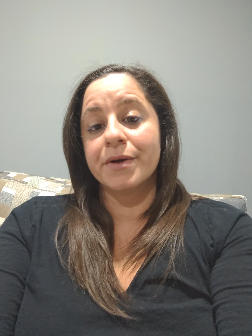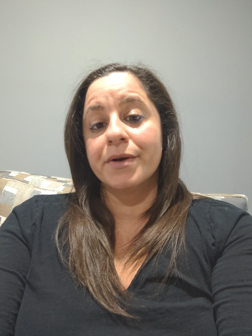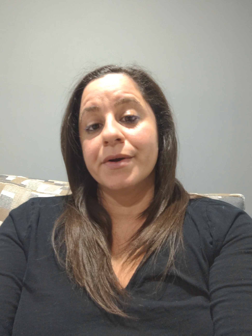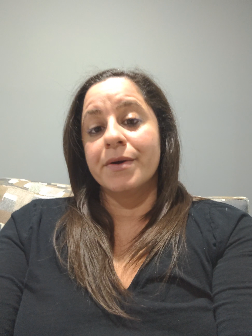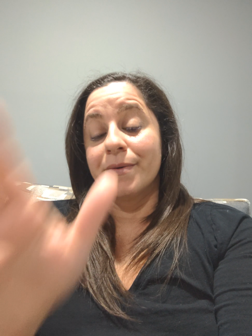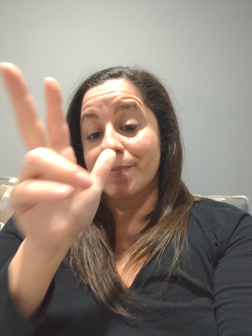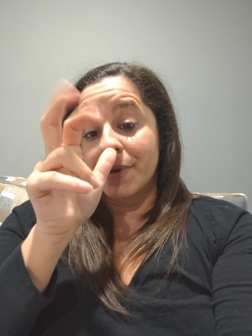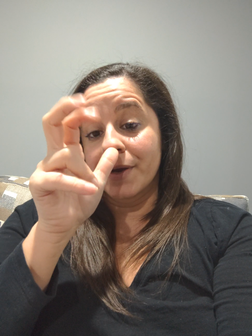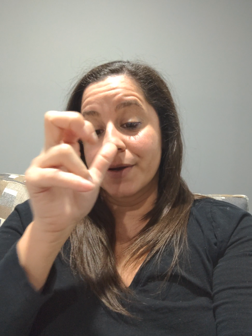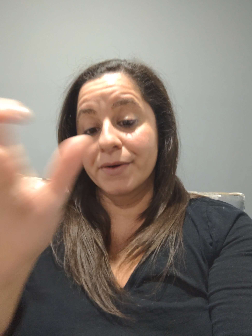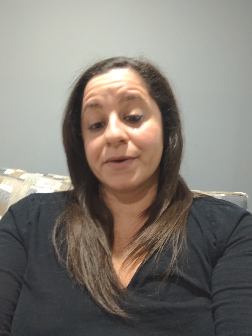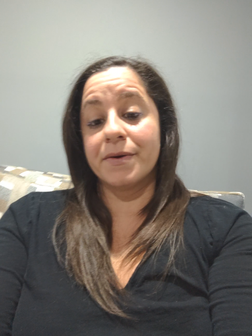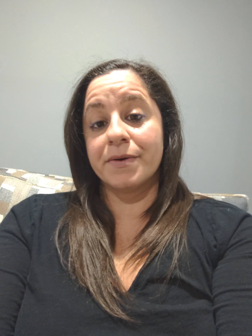bug